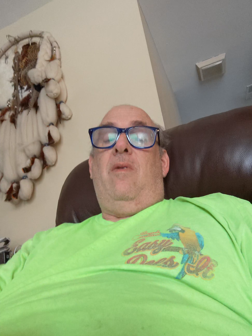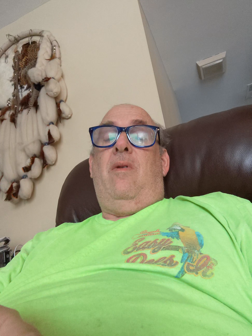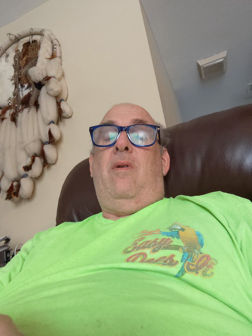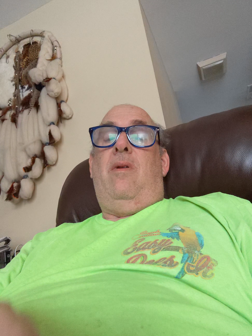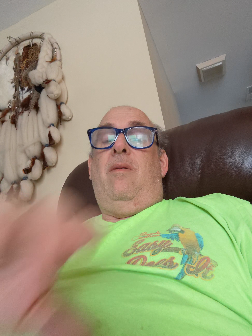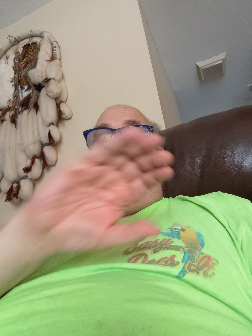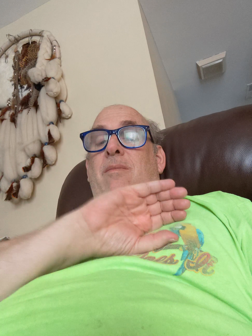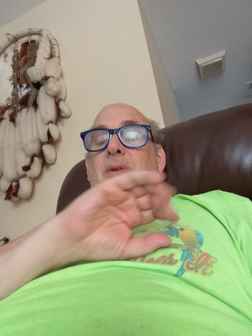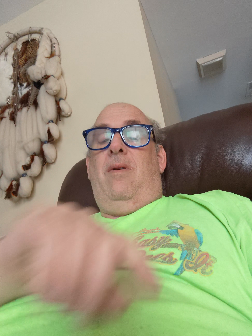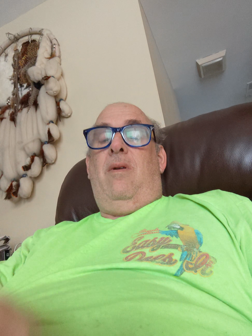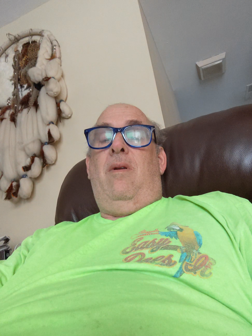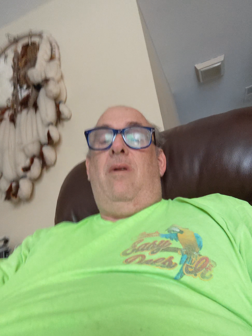police